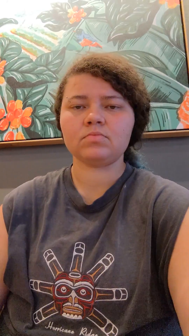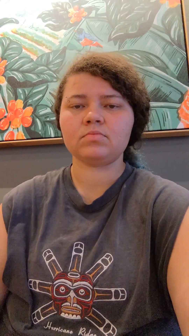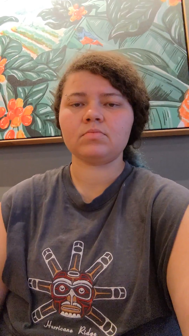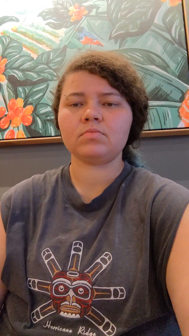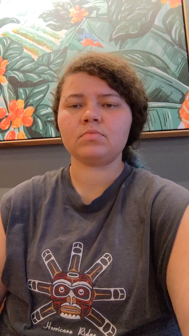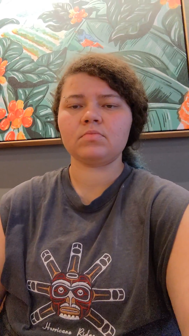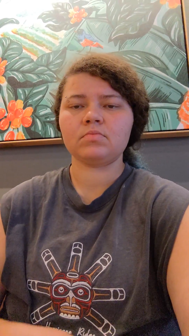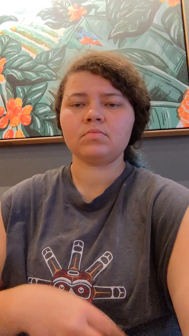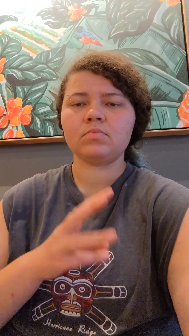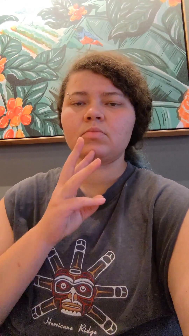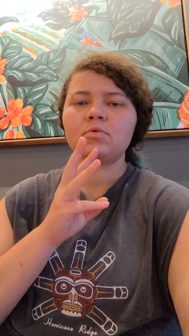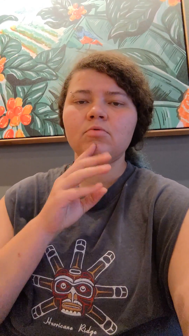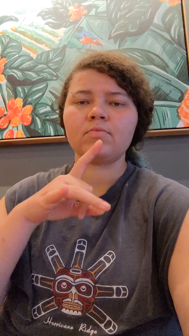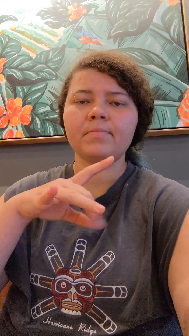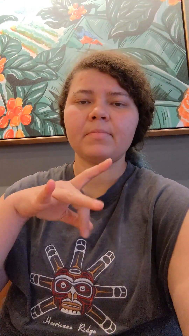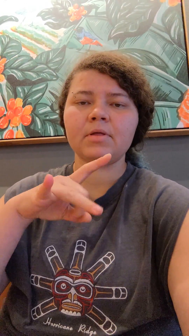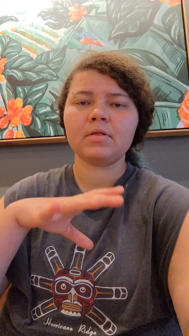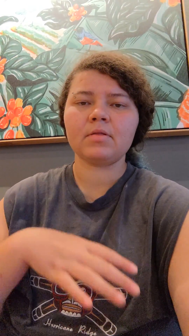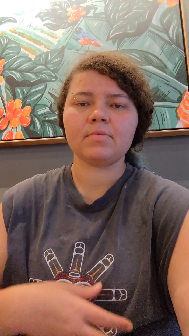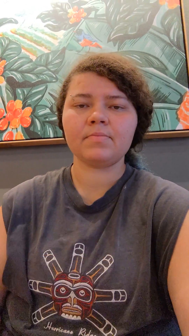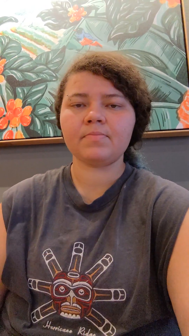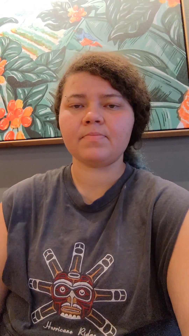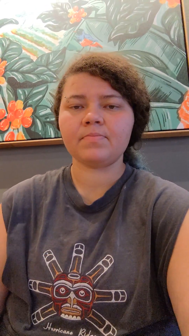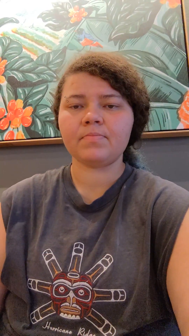melon